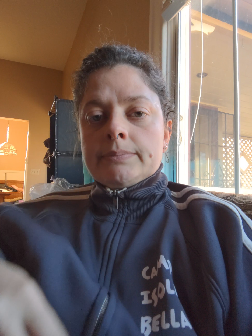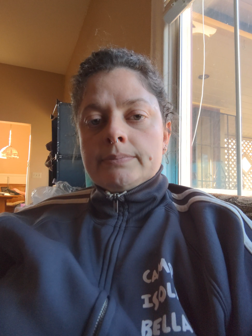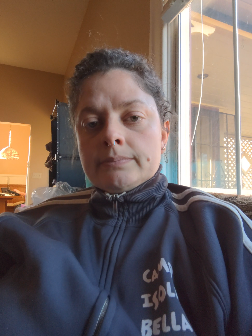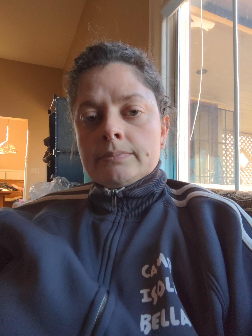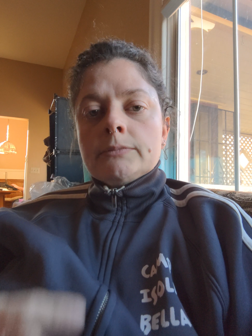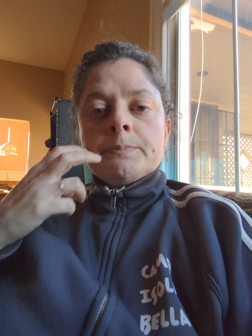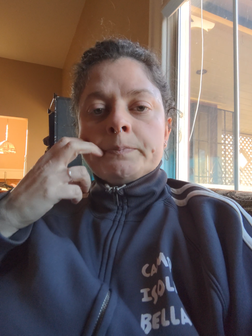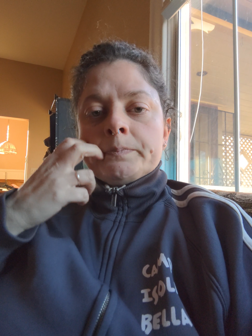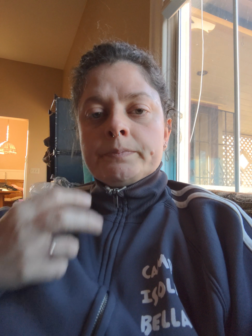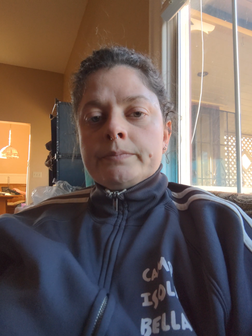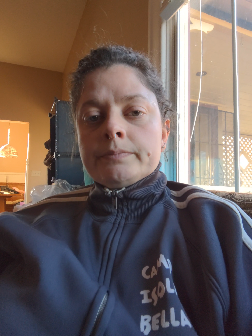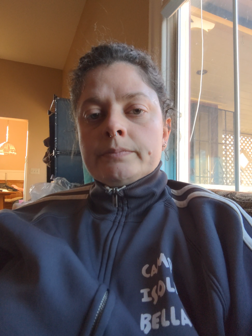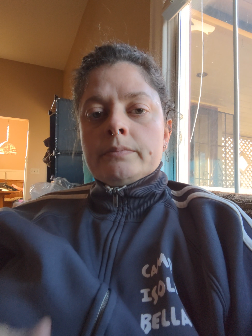gum